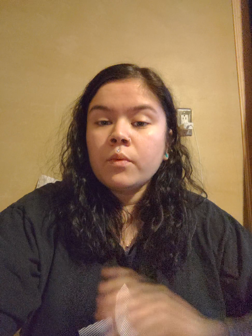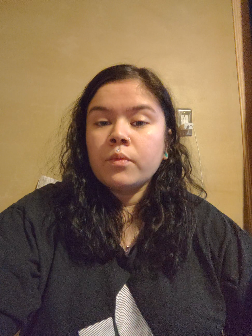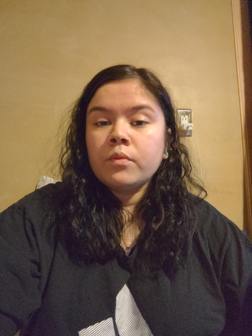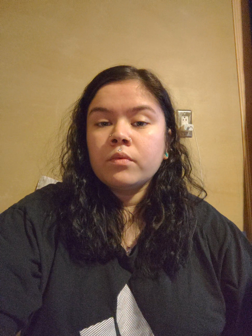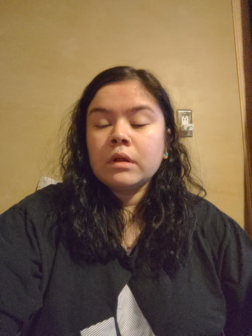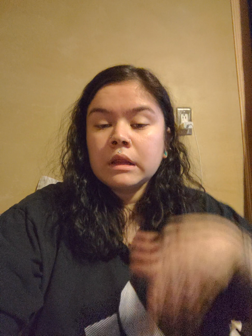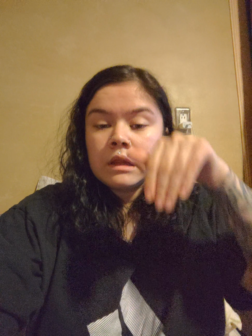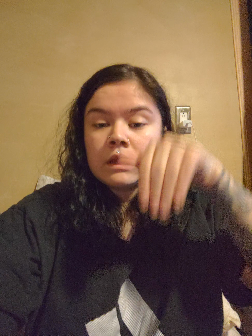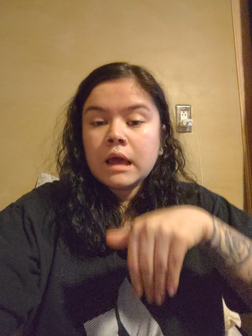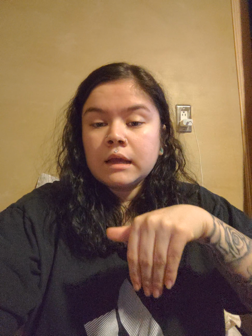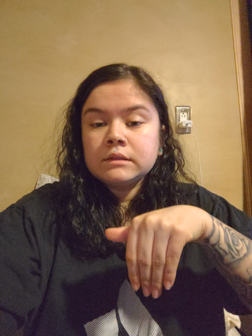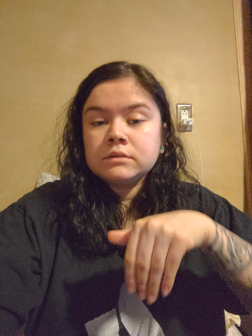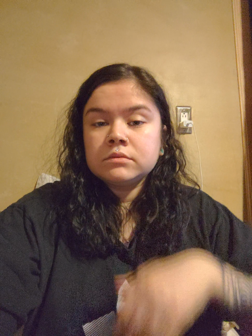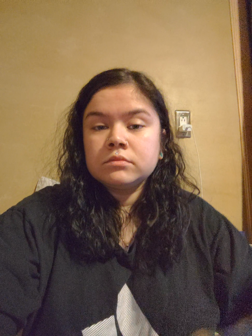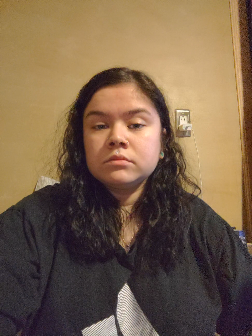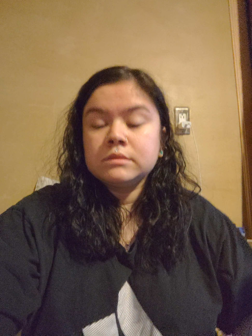night